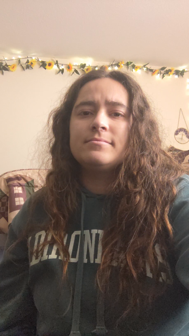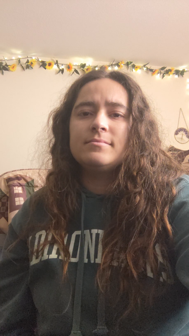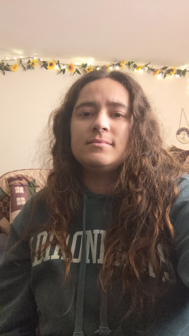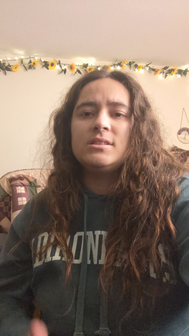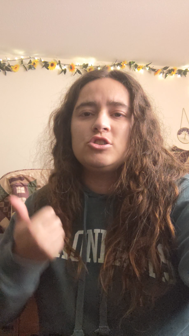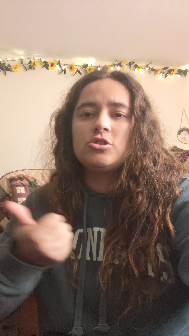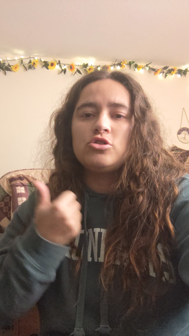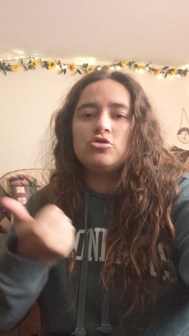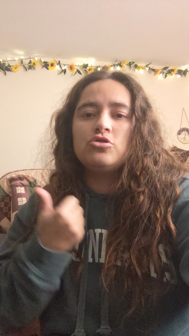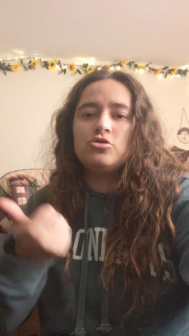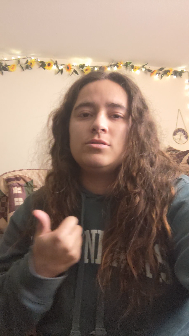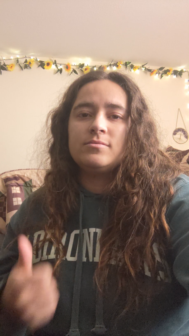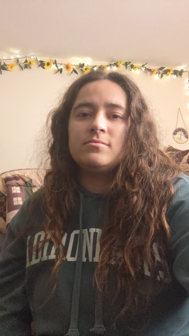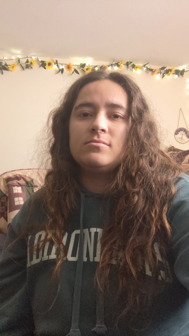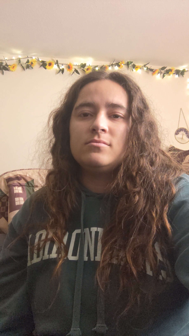chase